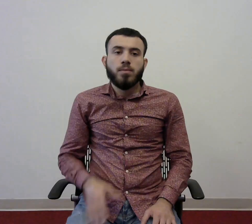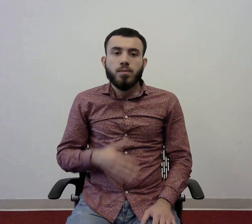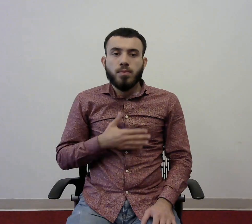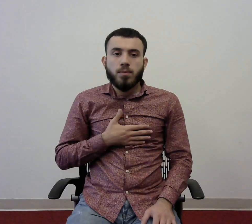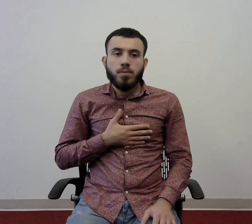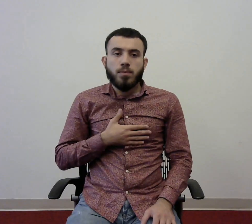mən